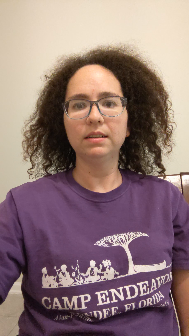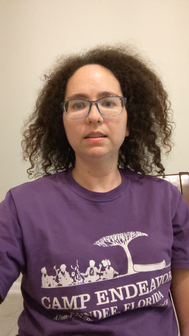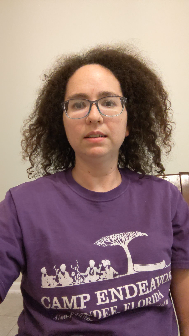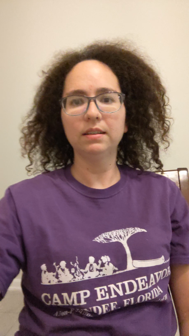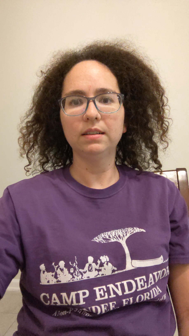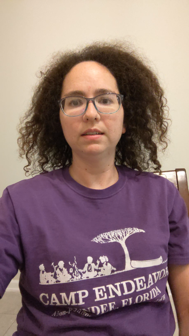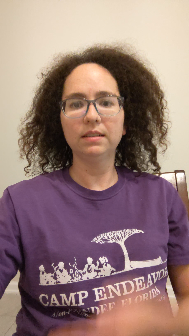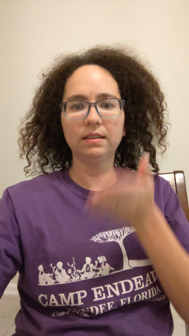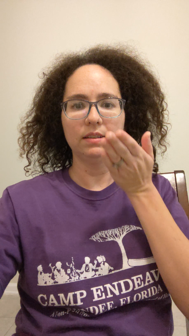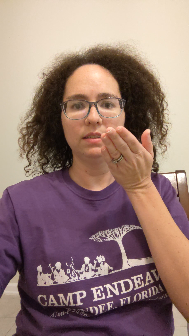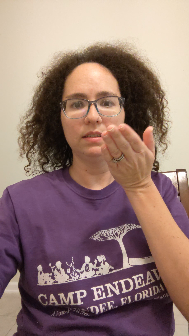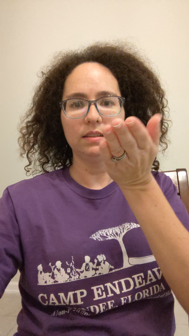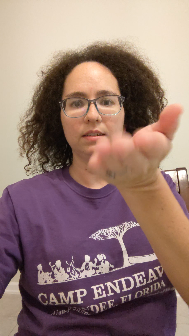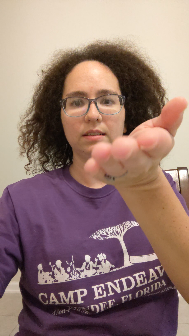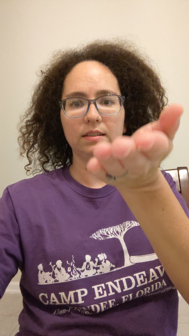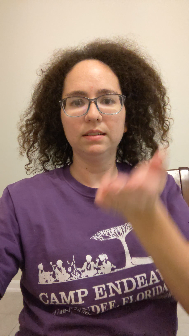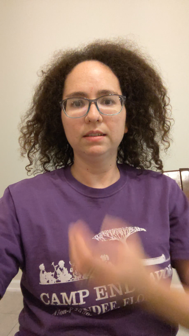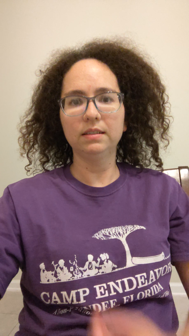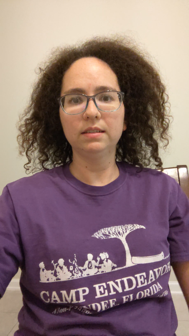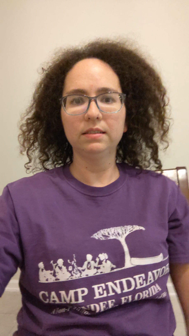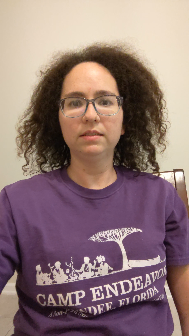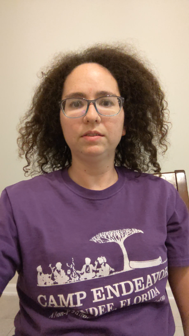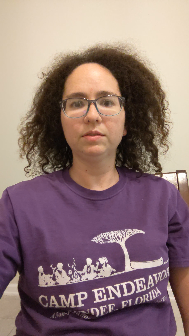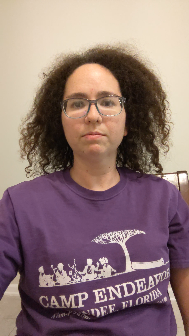oven